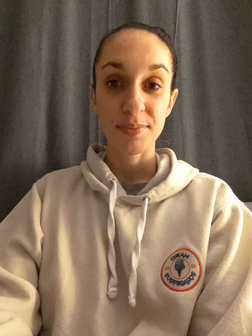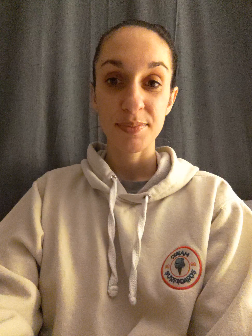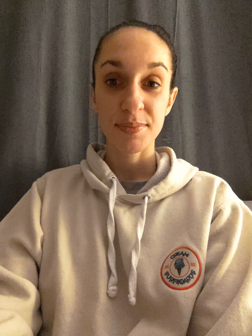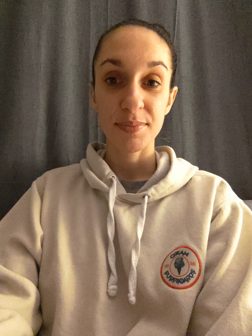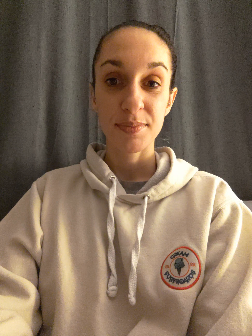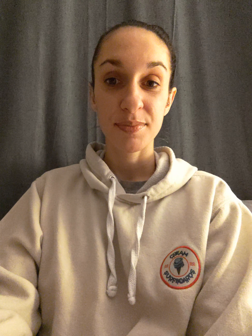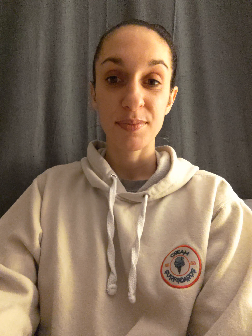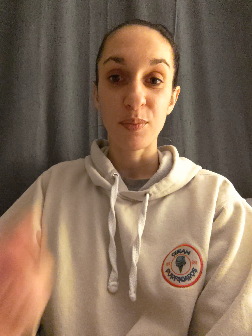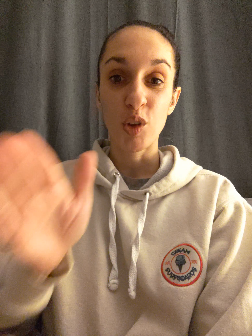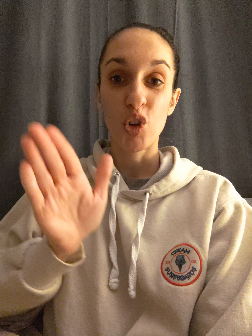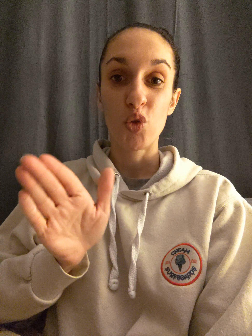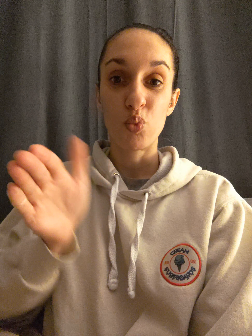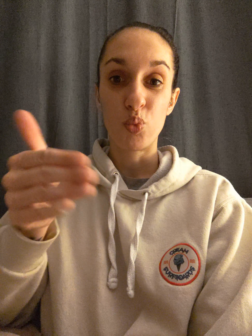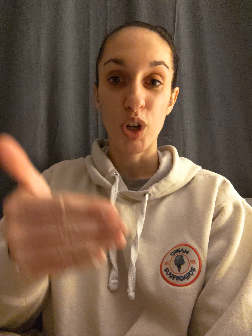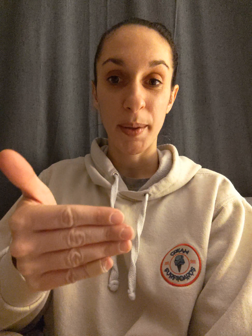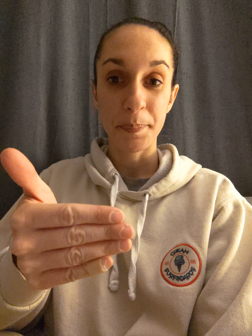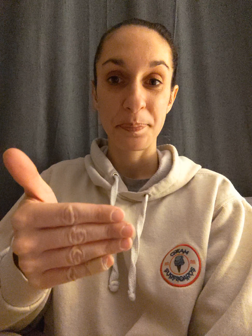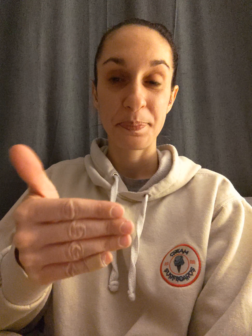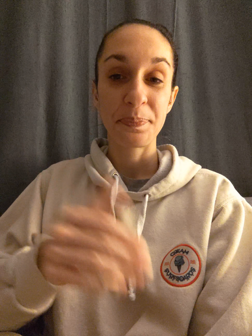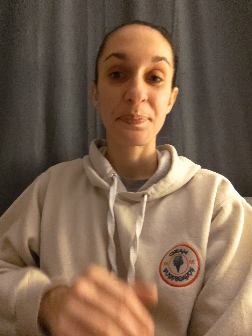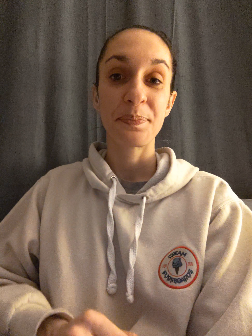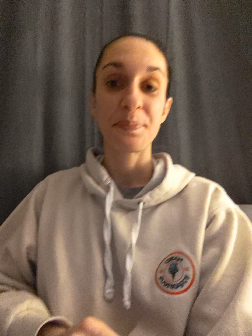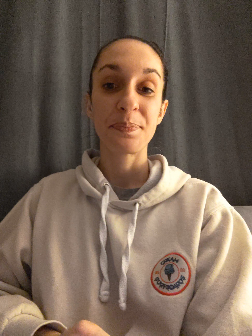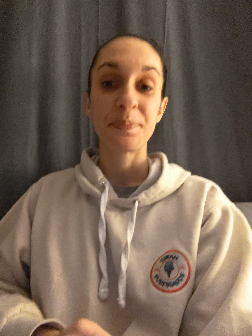room